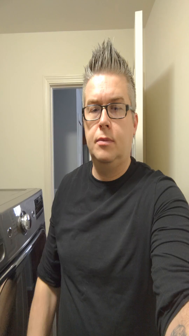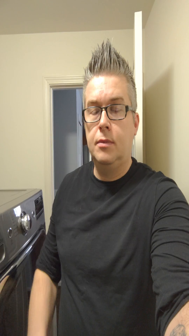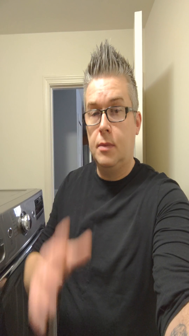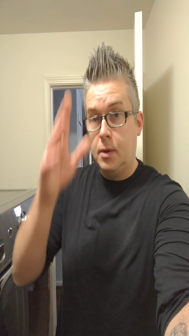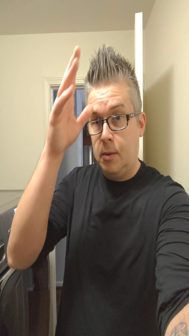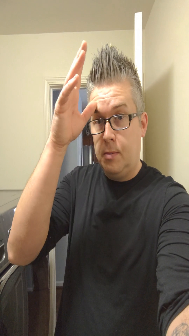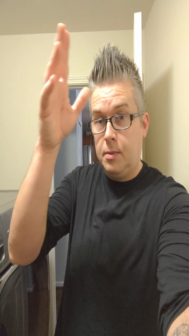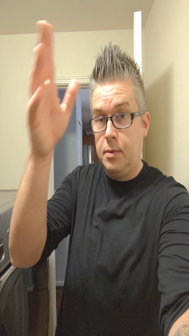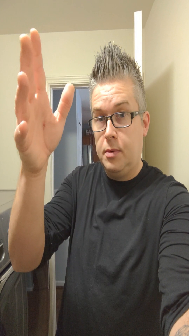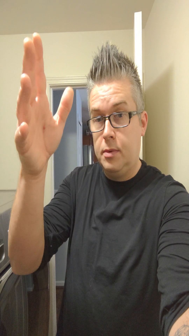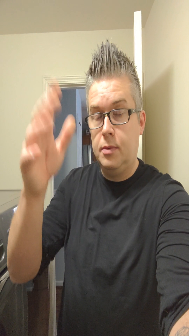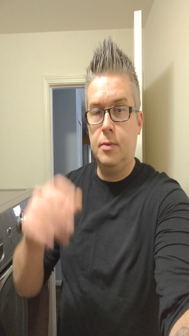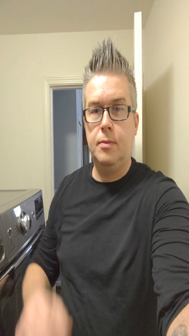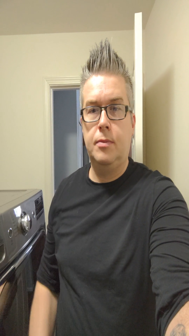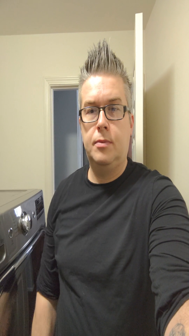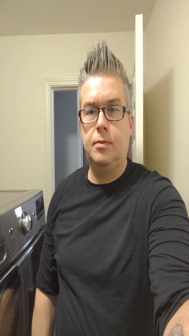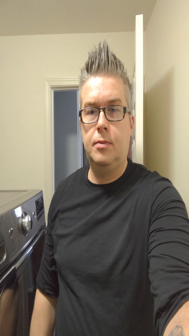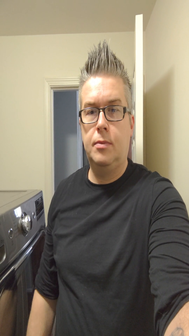grandpa